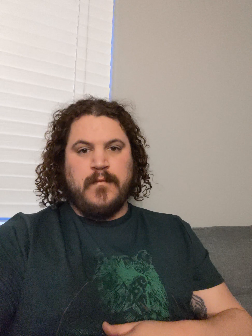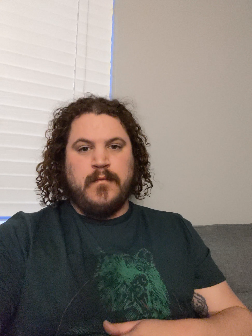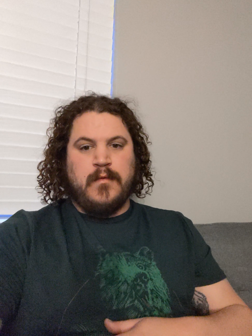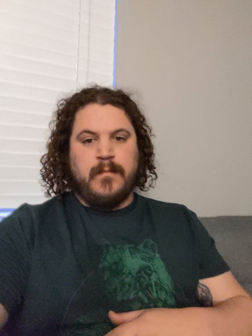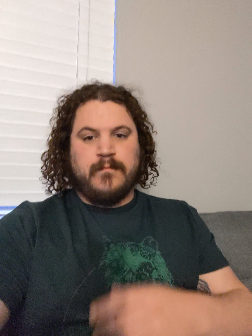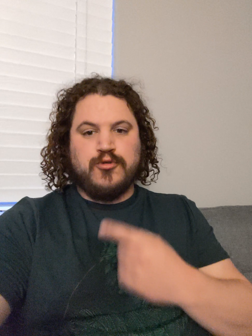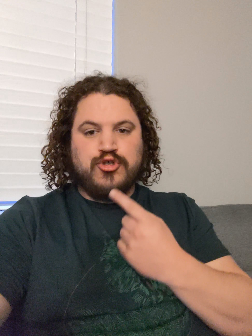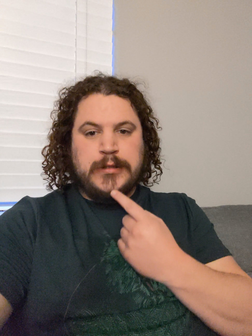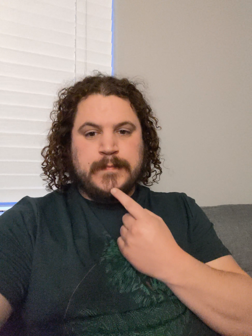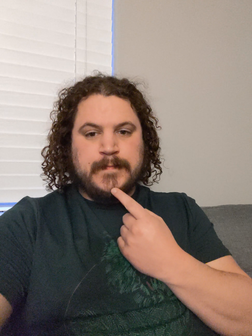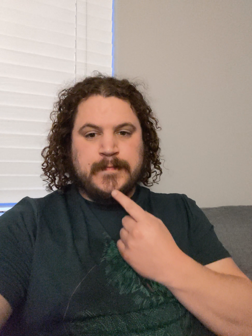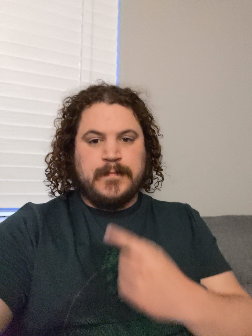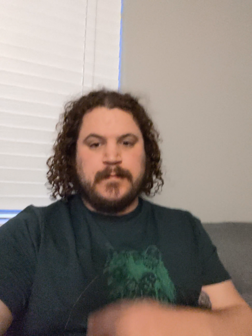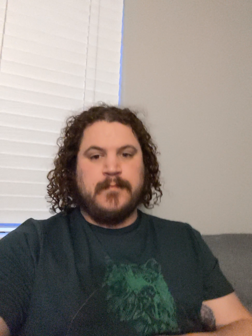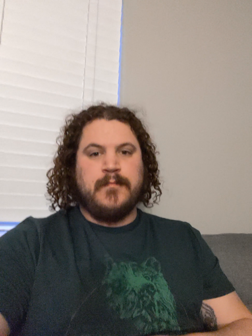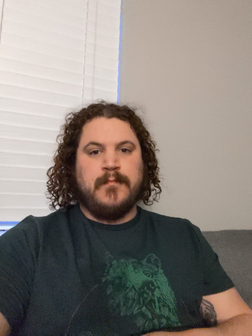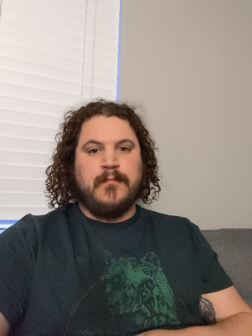chin